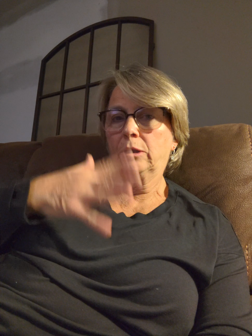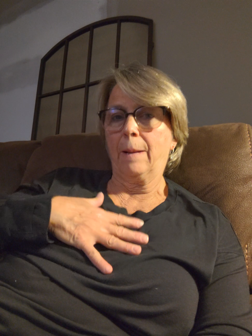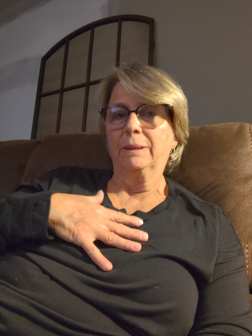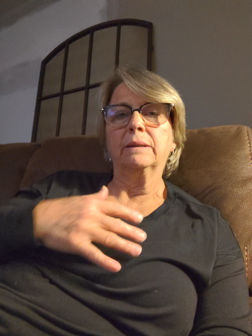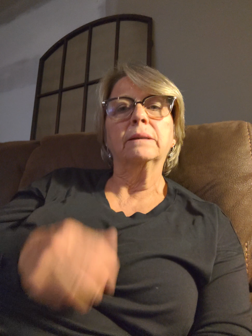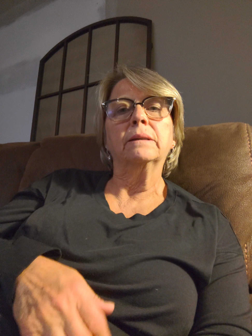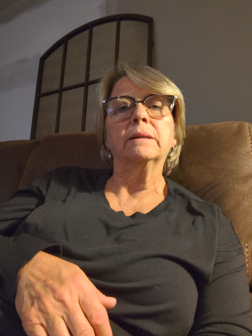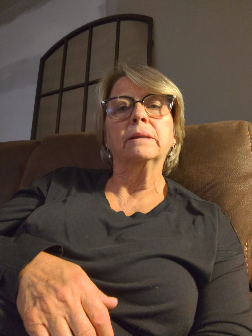pajamas